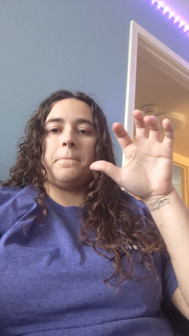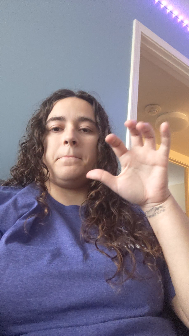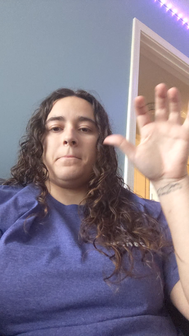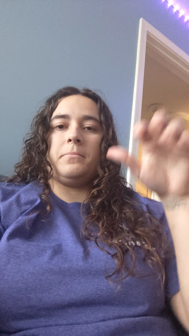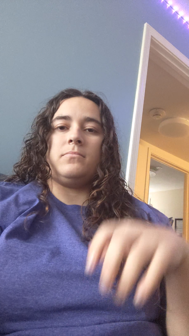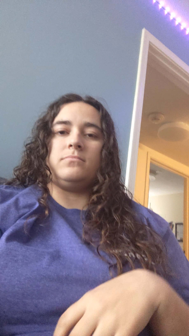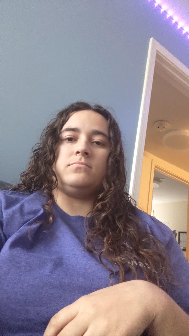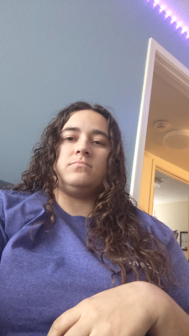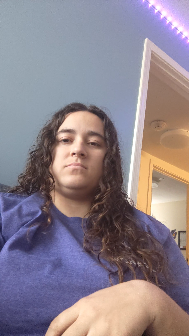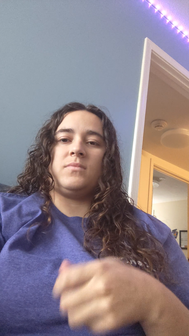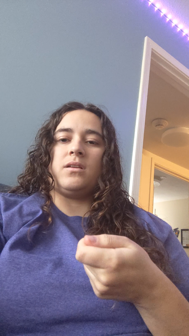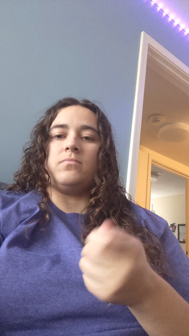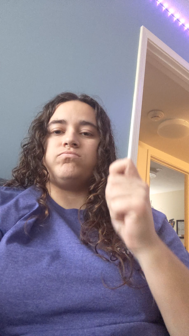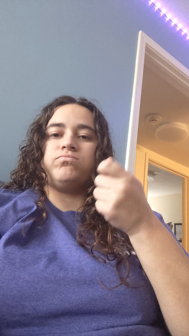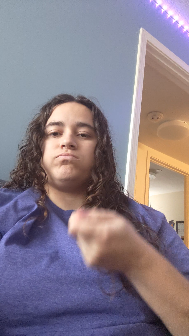shovel